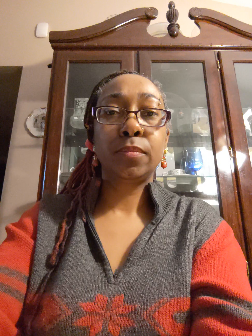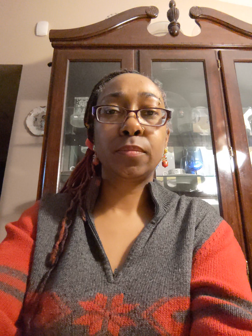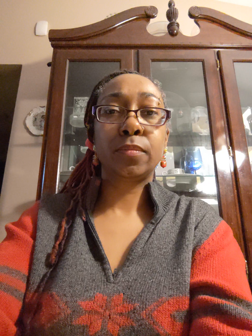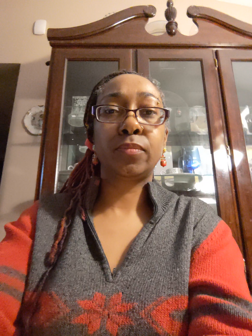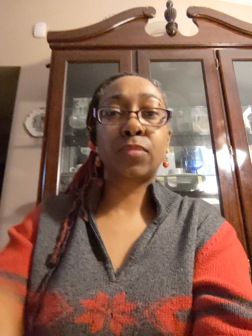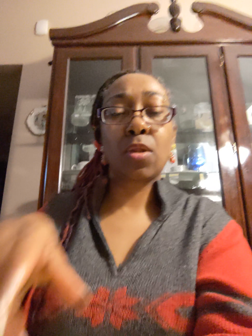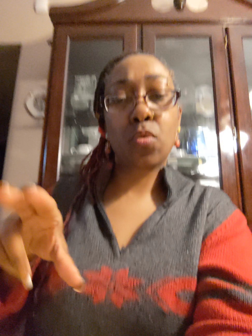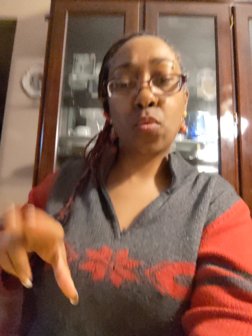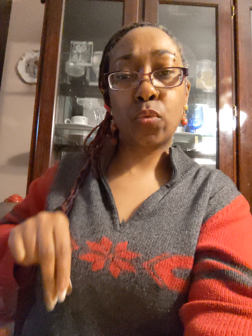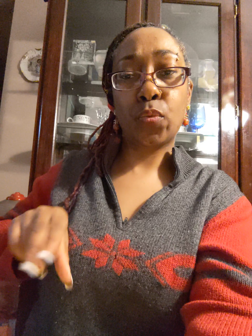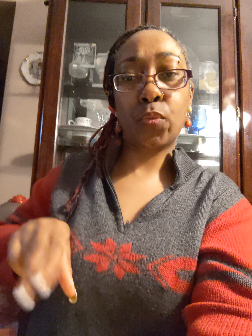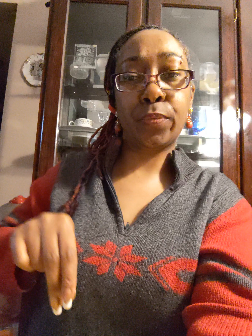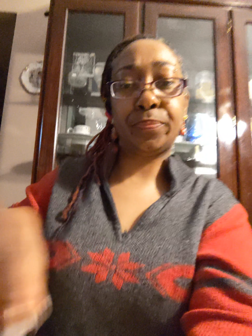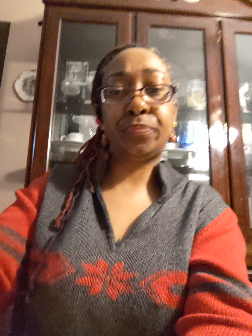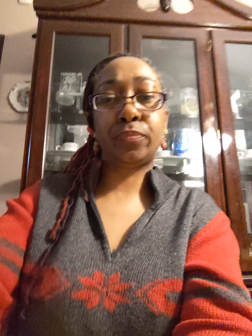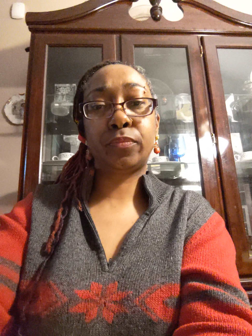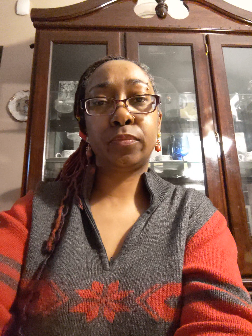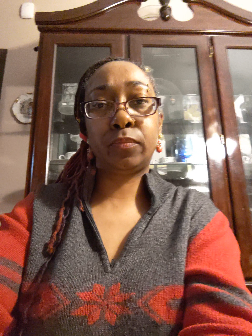underwear